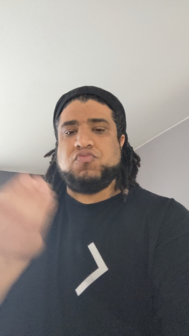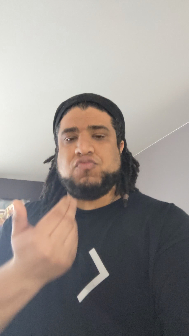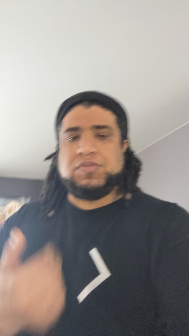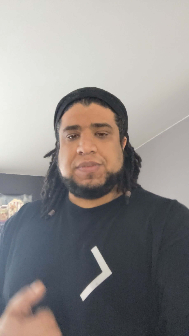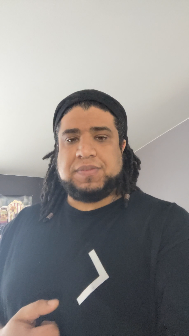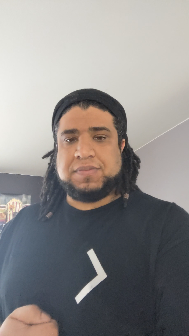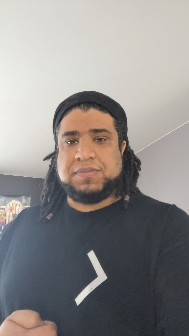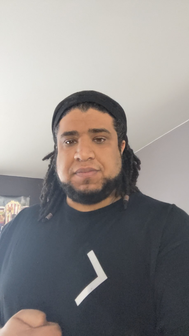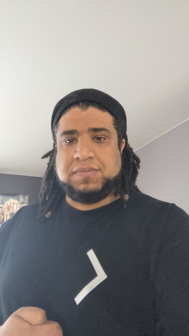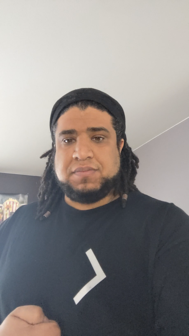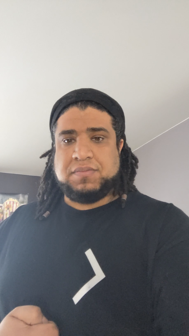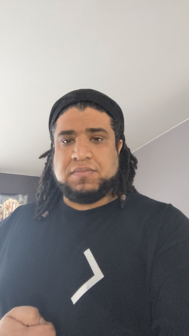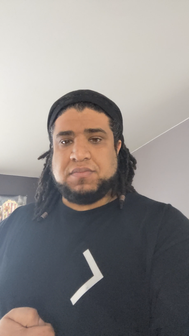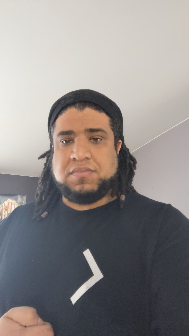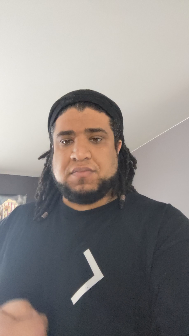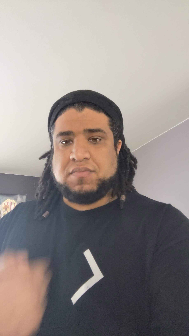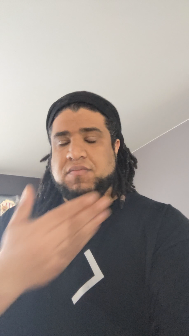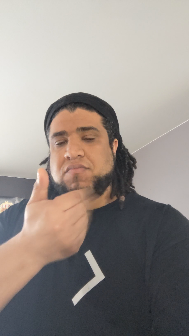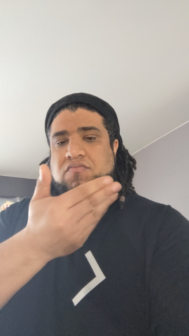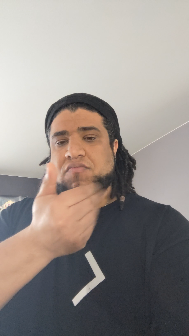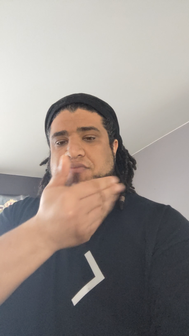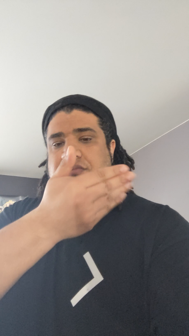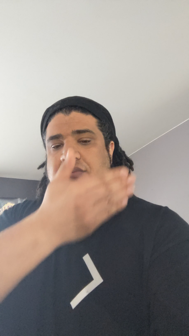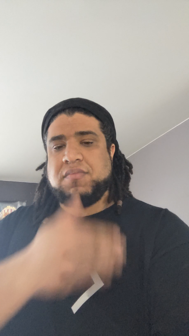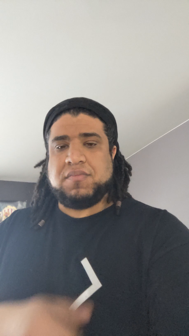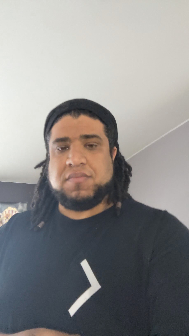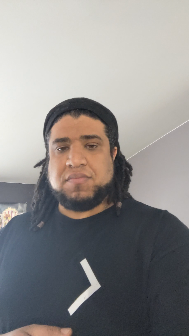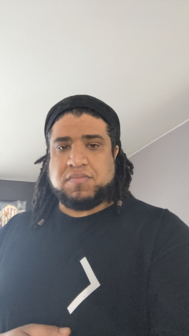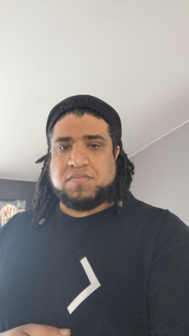butterfly